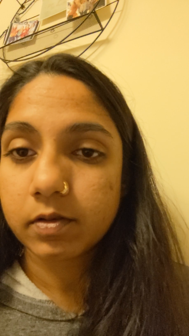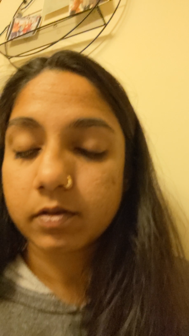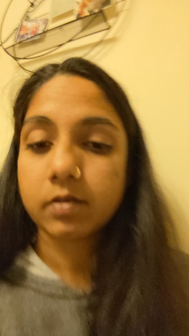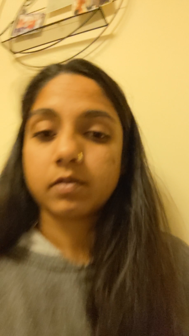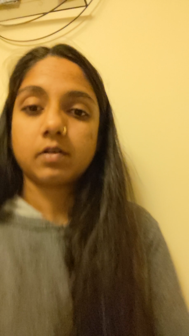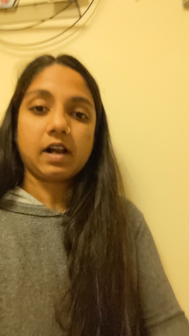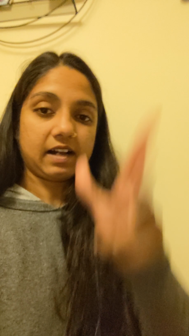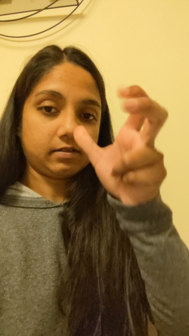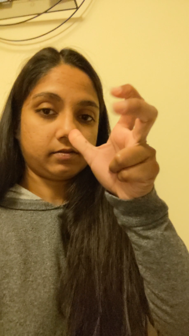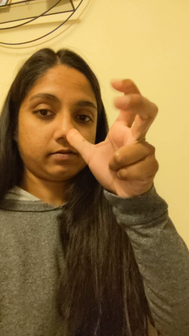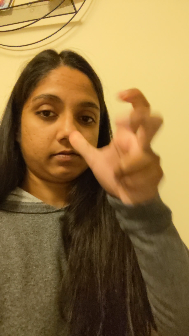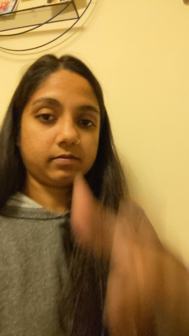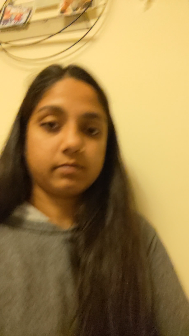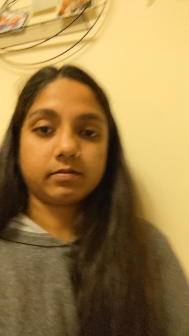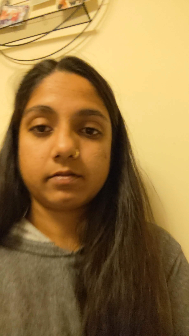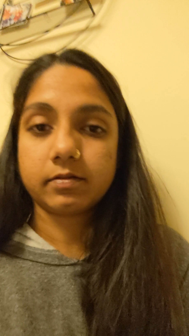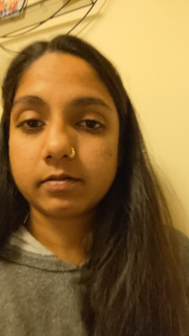ant